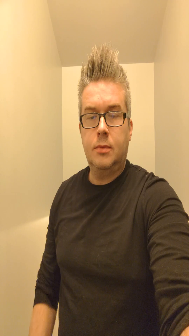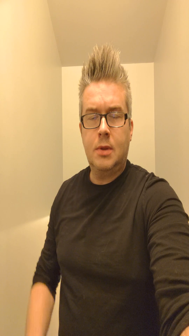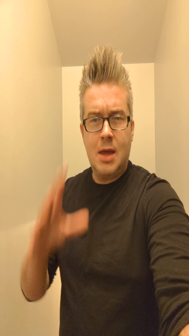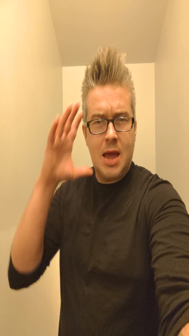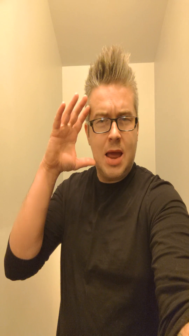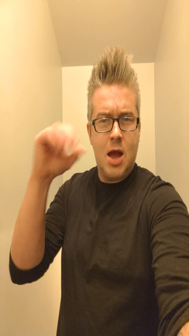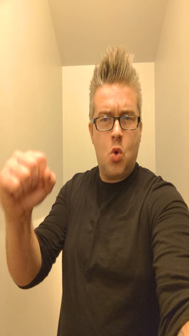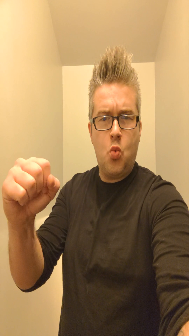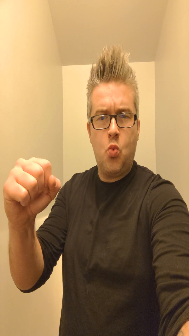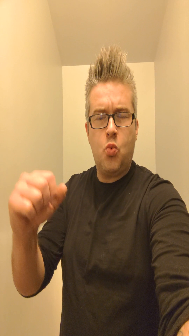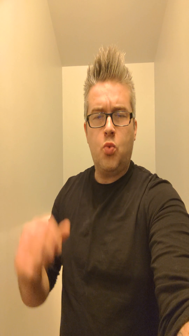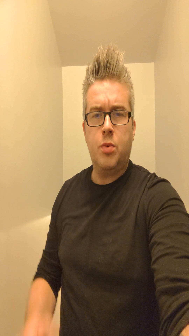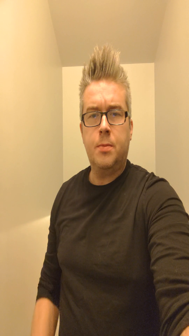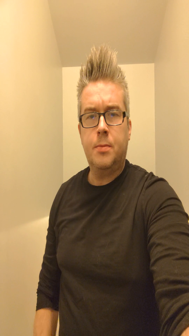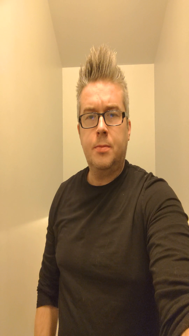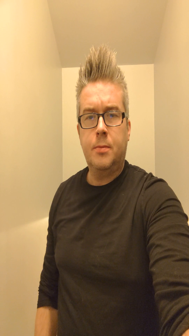loud